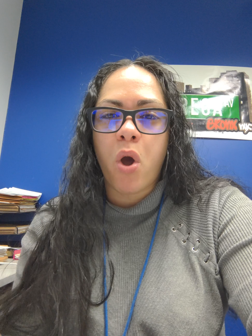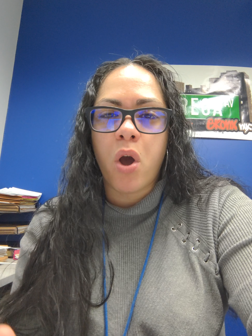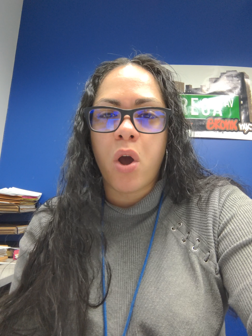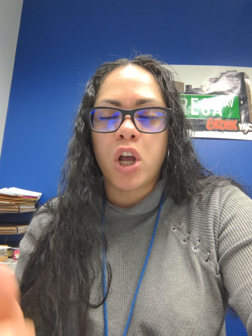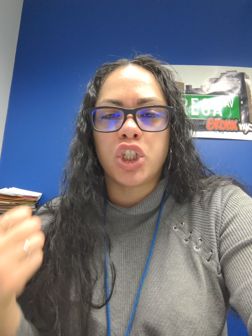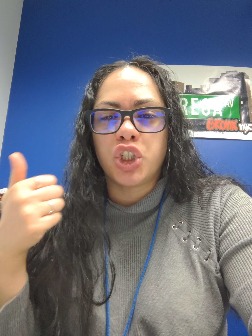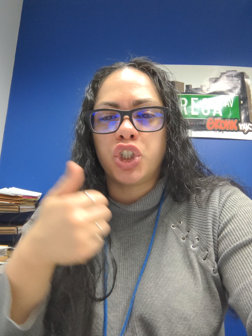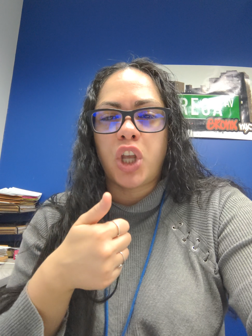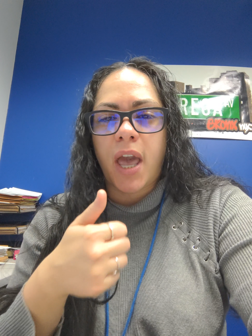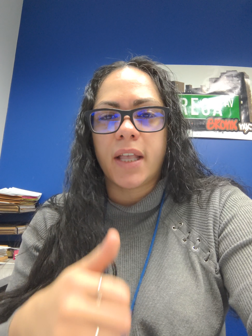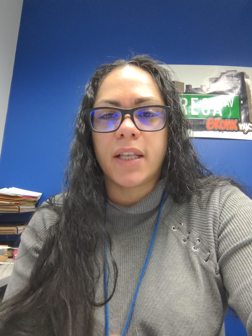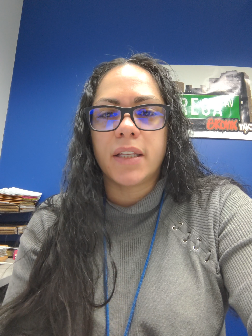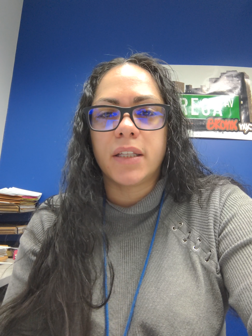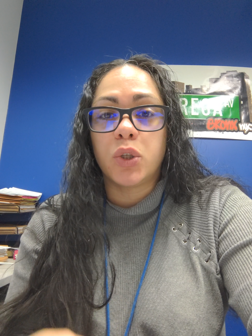jacket